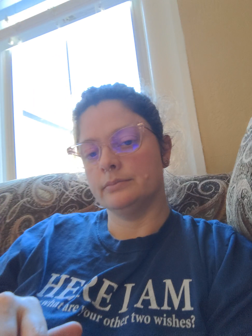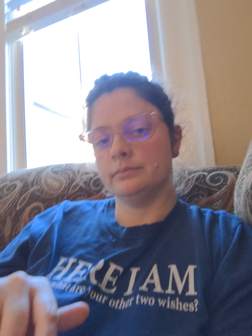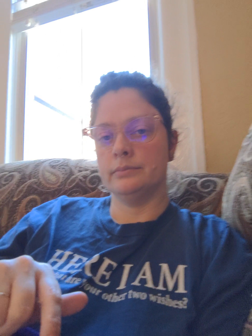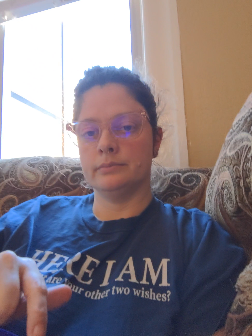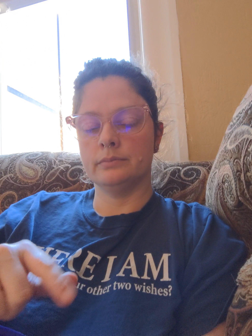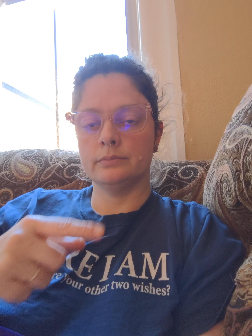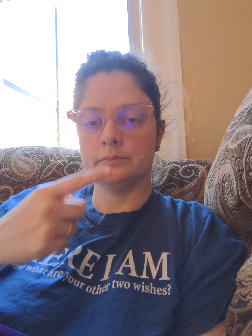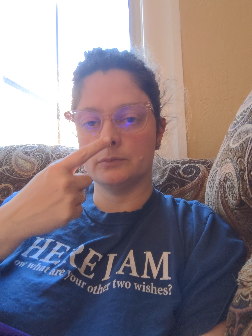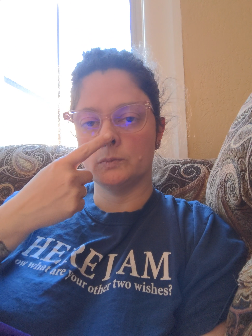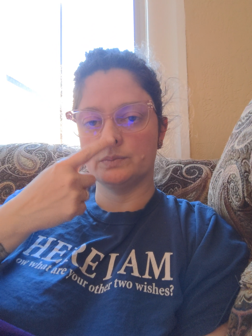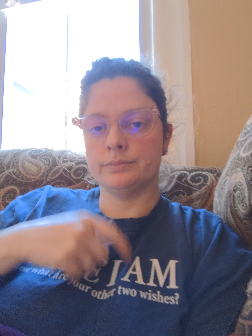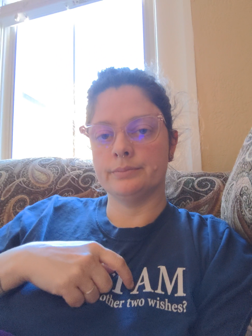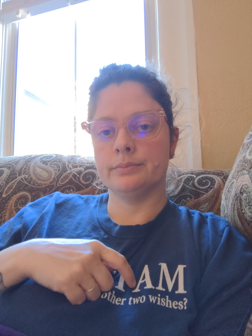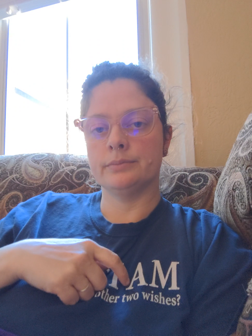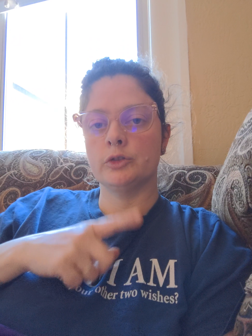nose